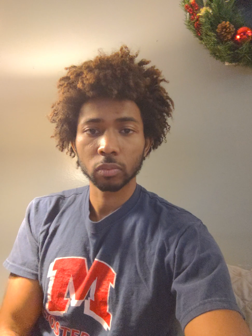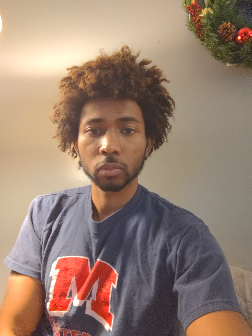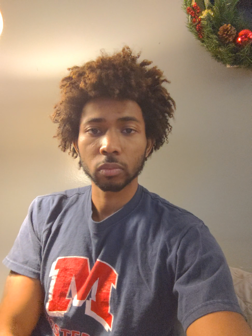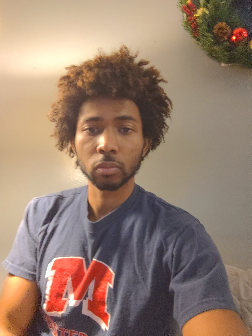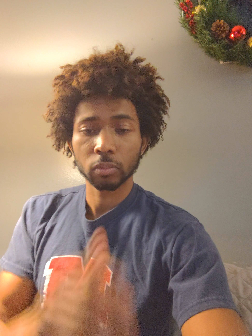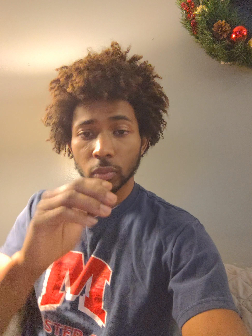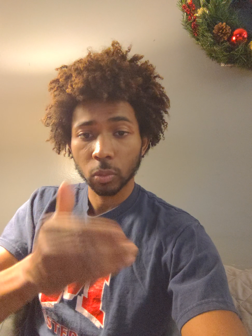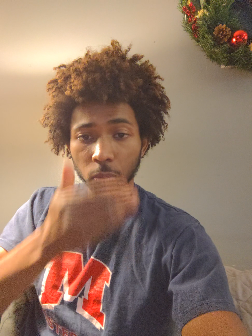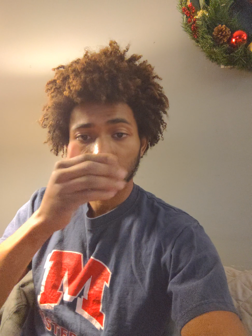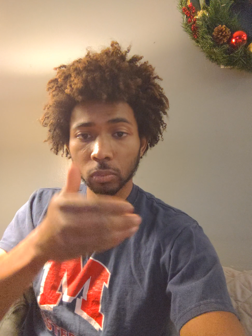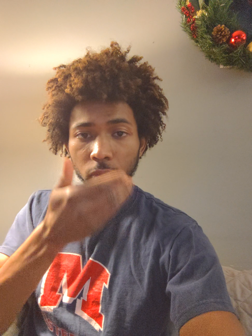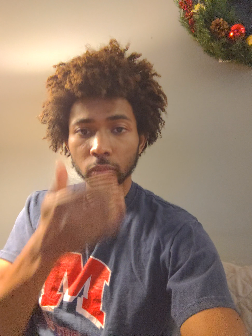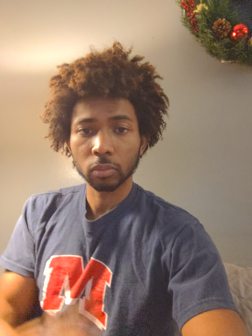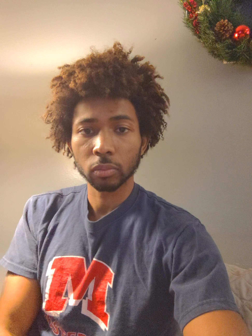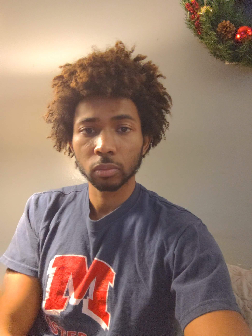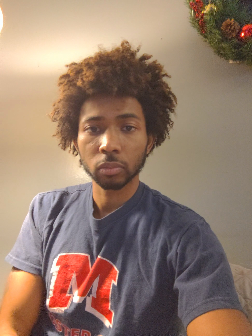cereal